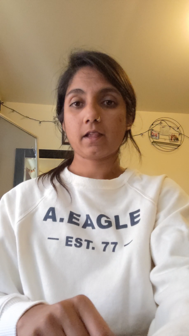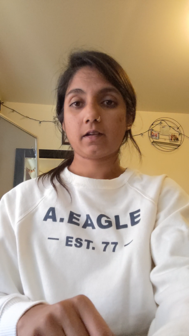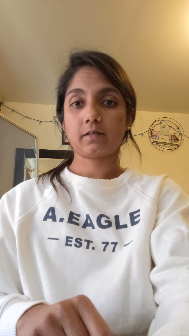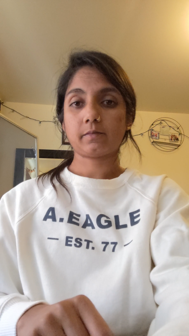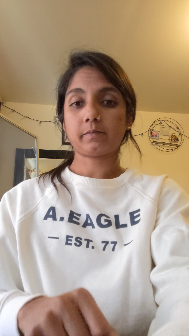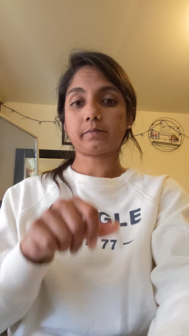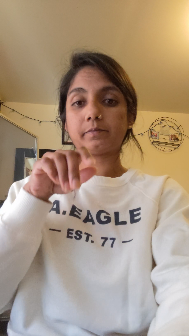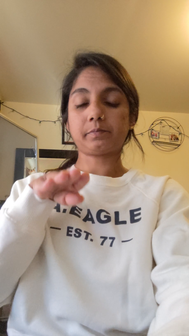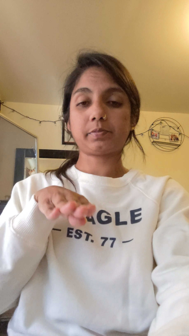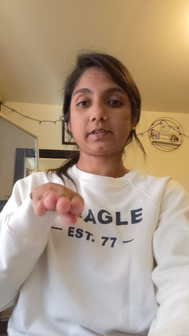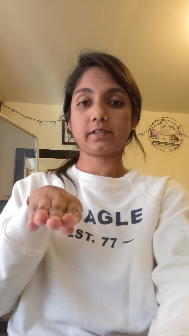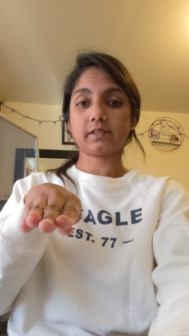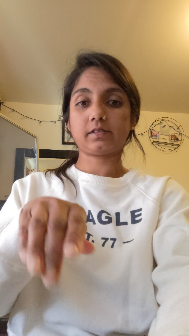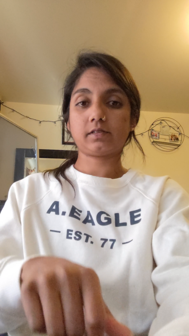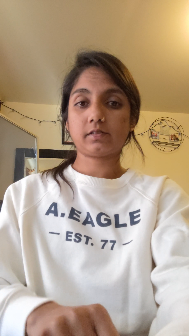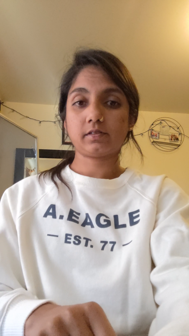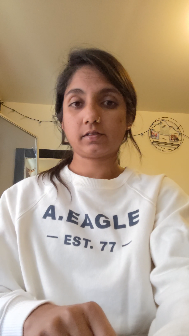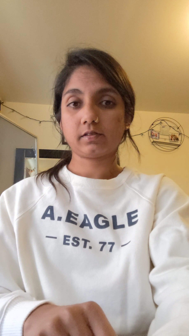penguin